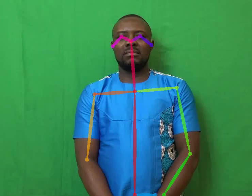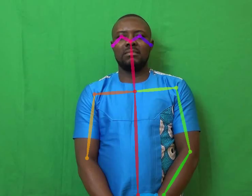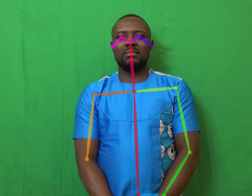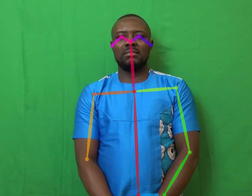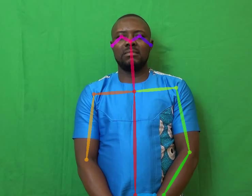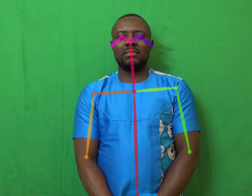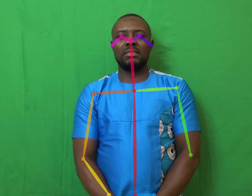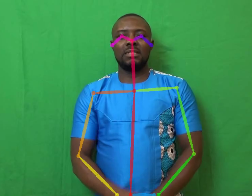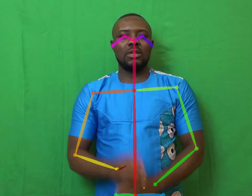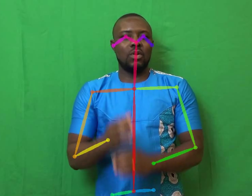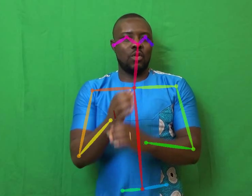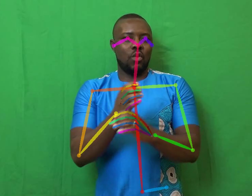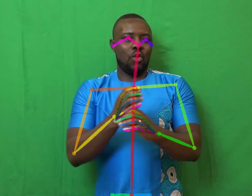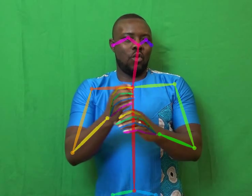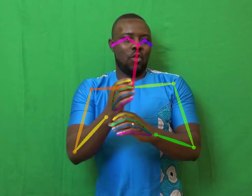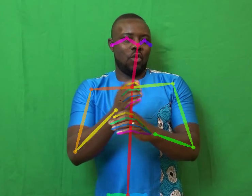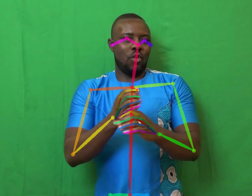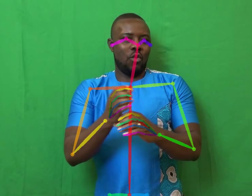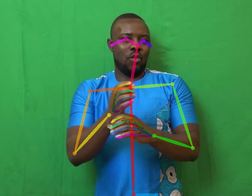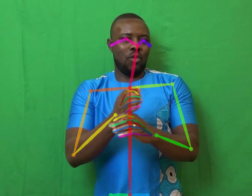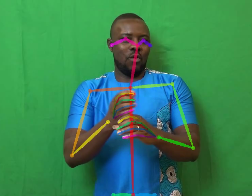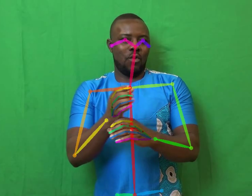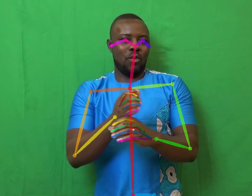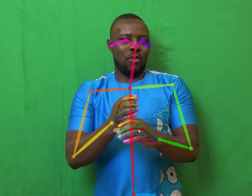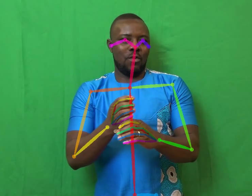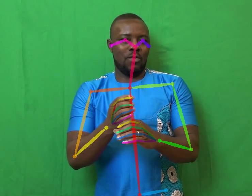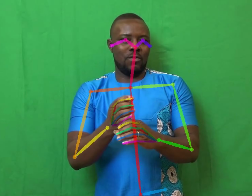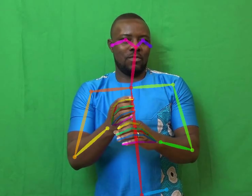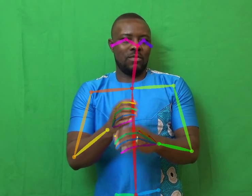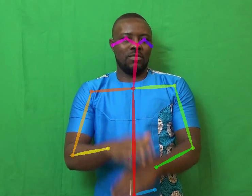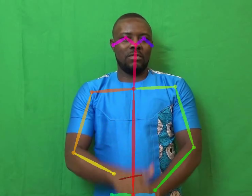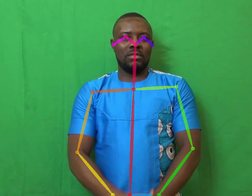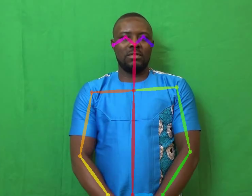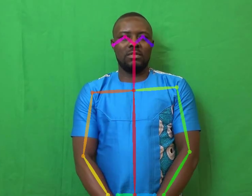coffee